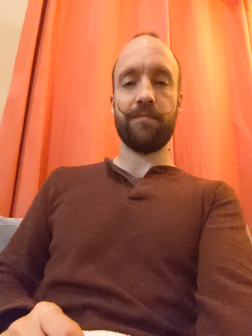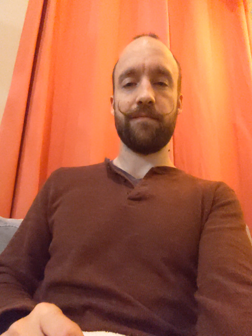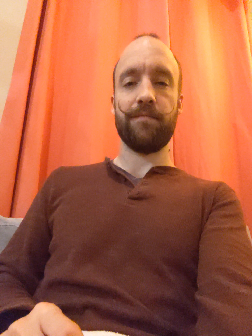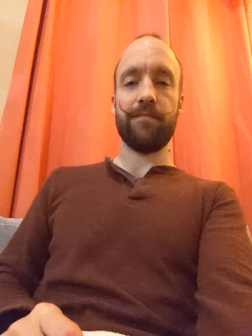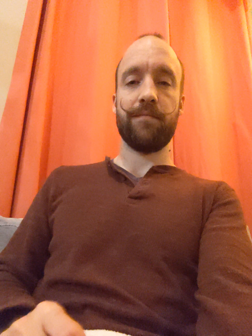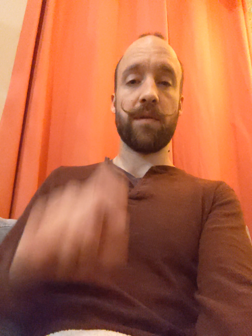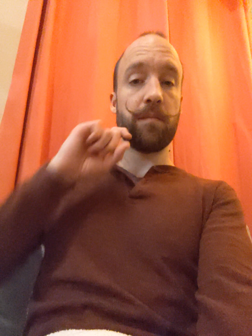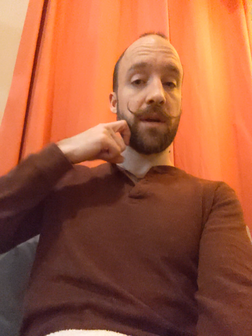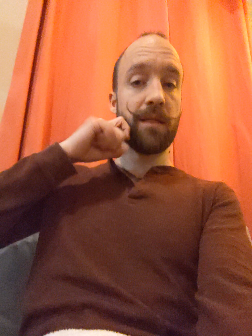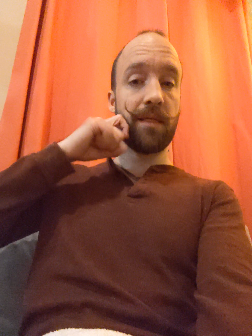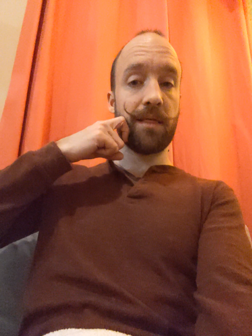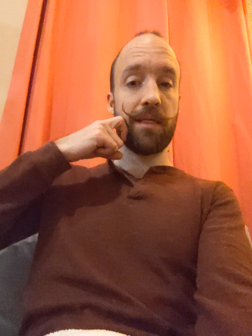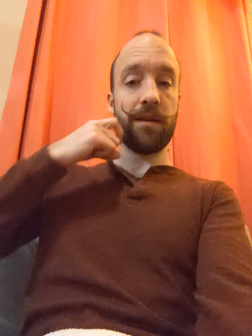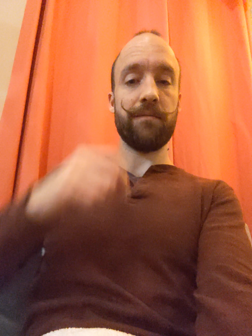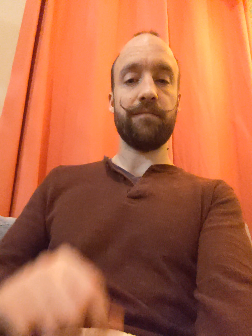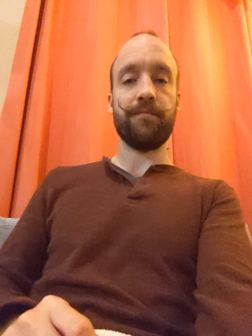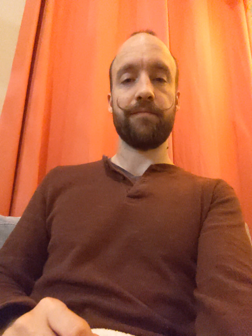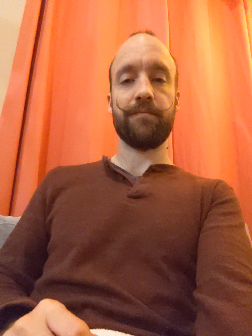apple